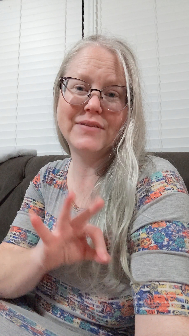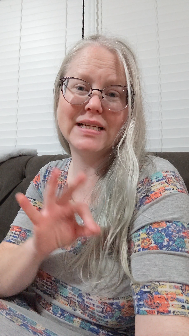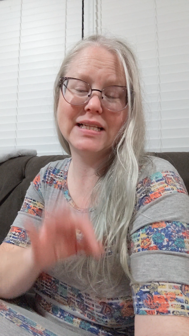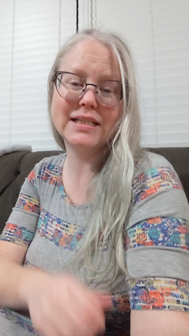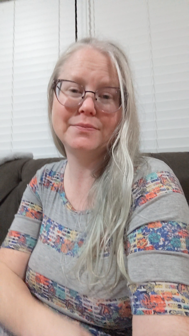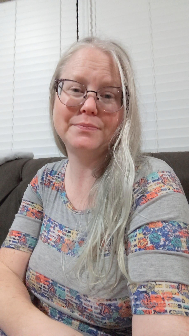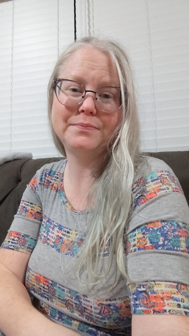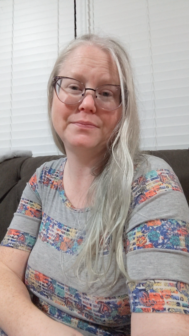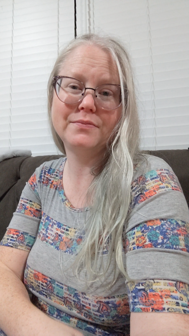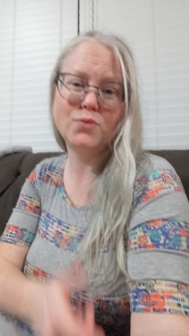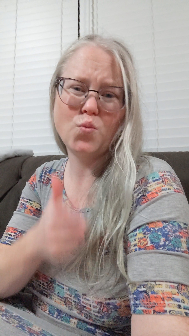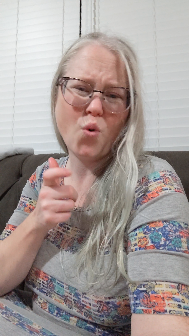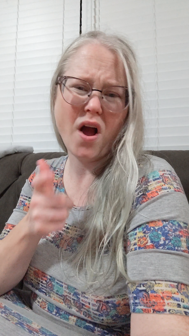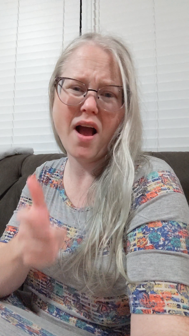run